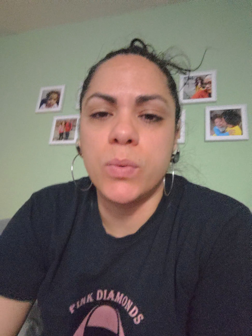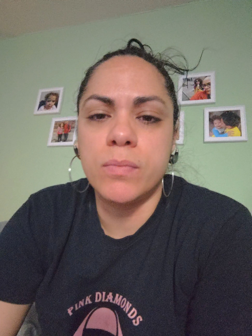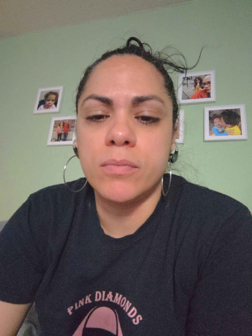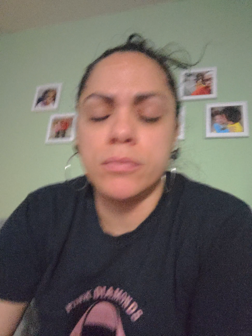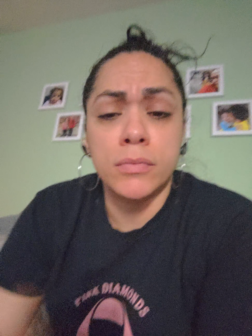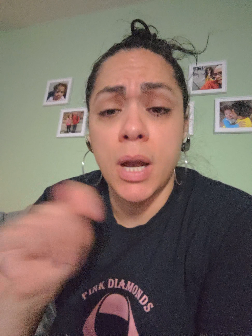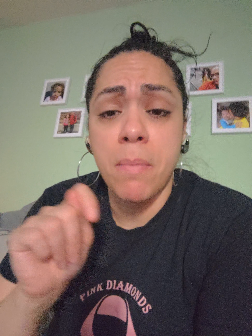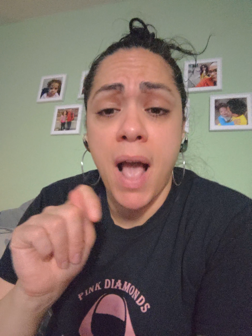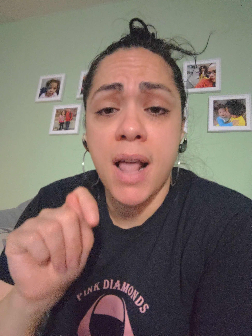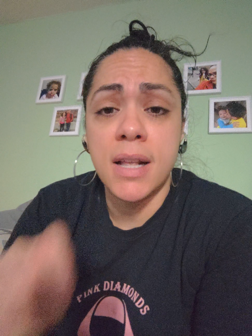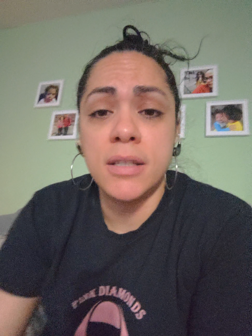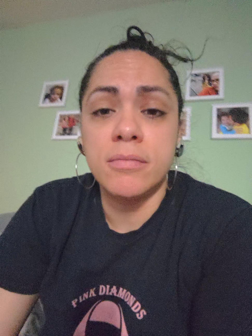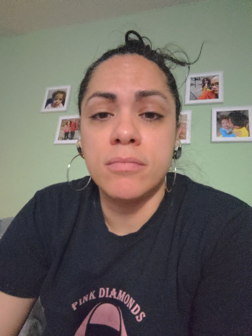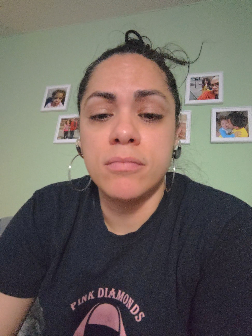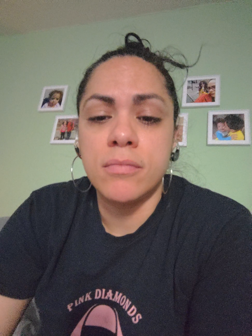potty